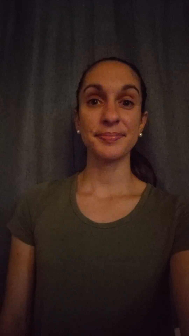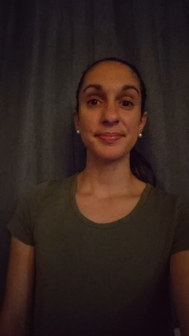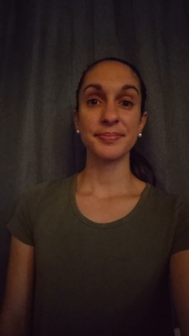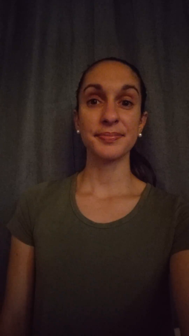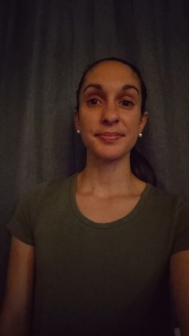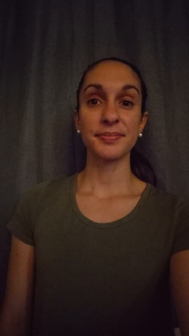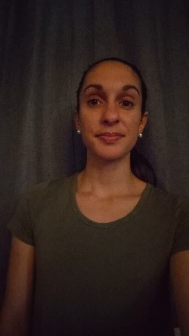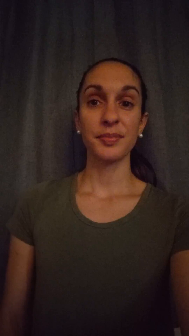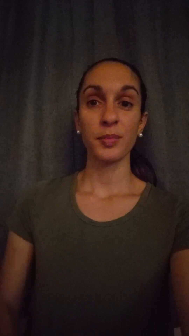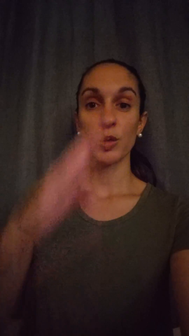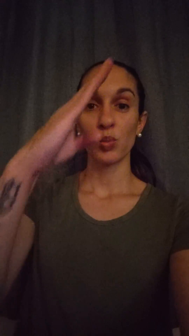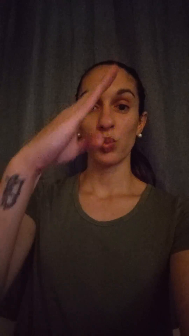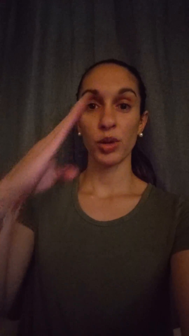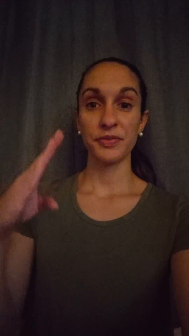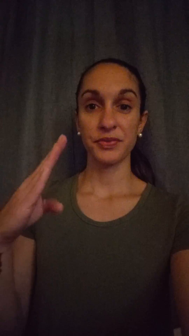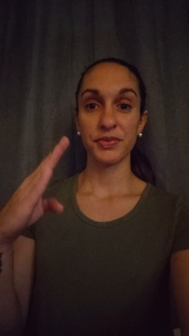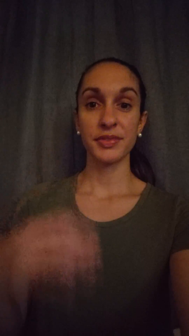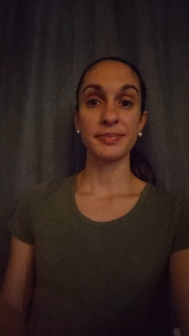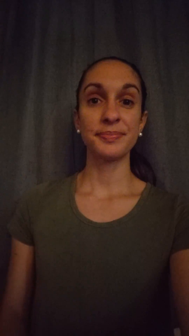roof